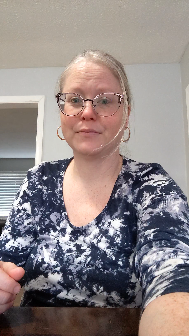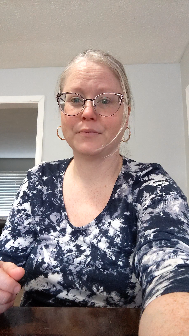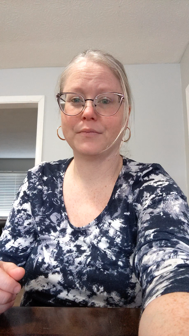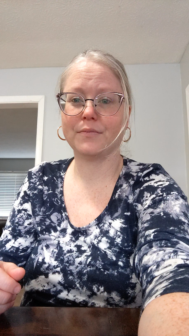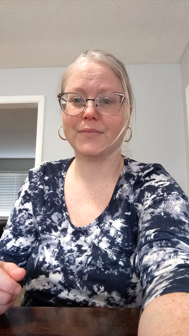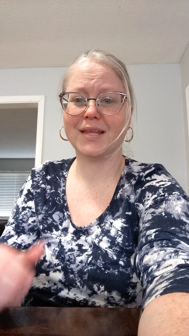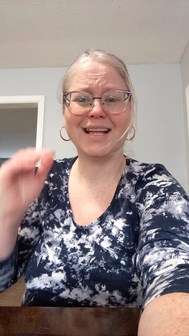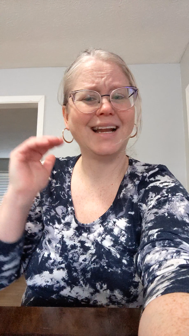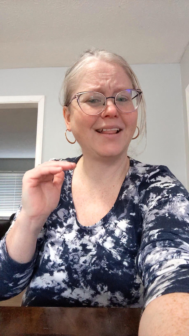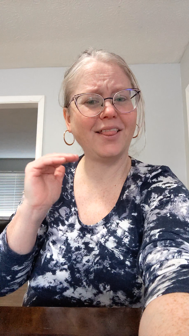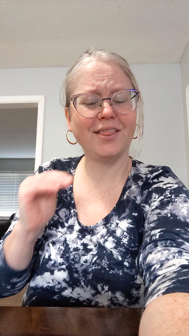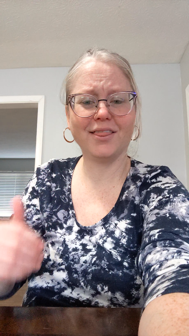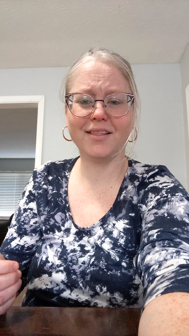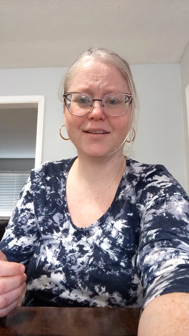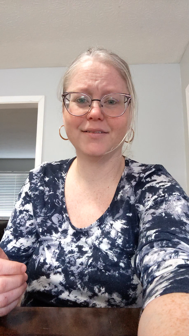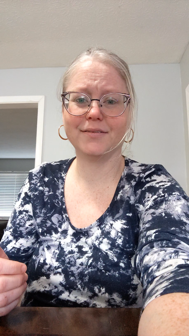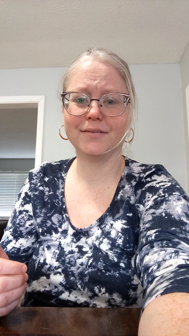little